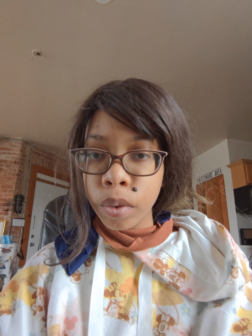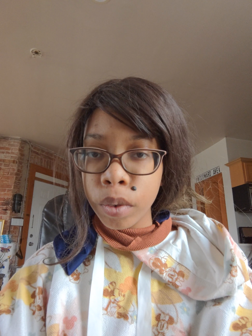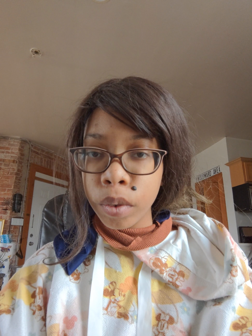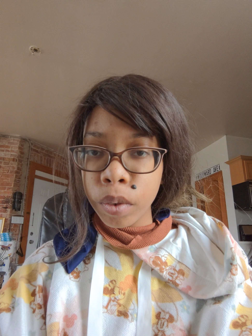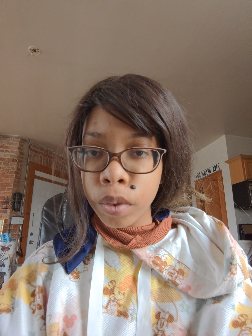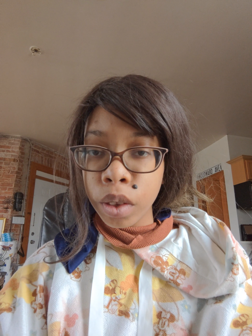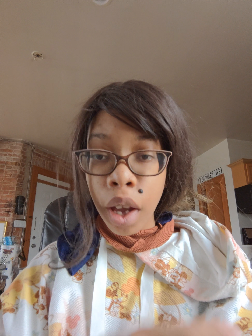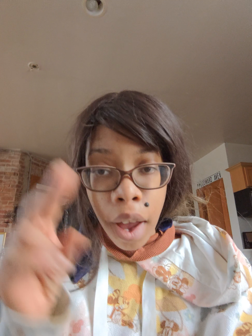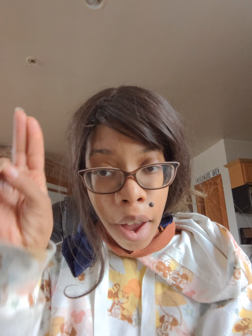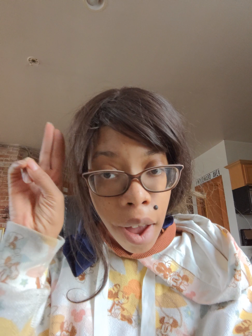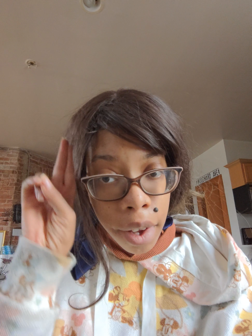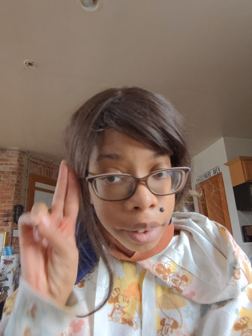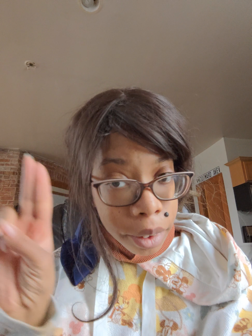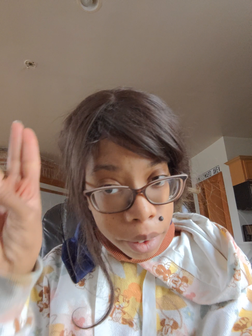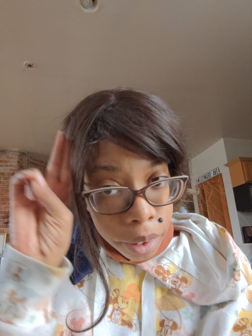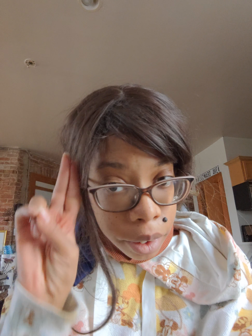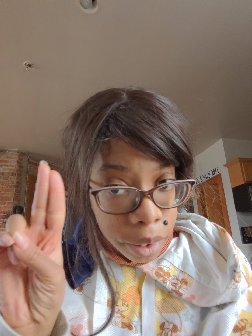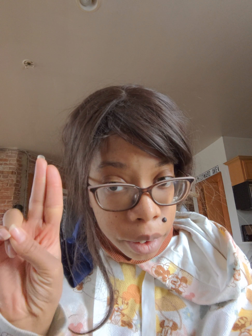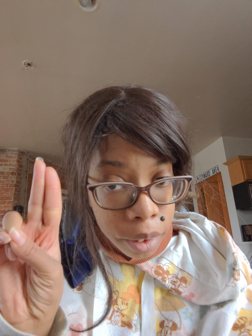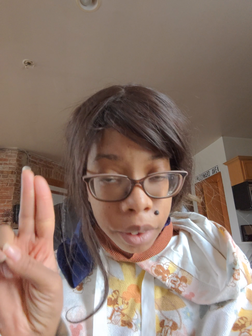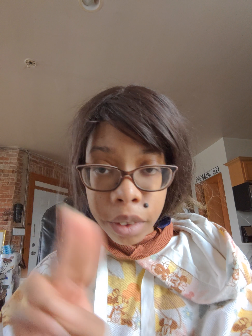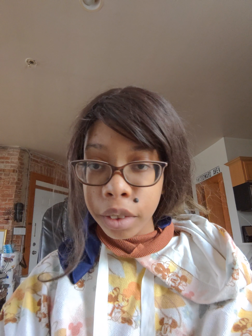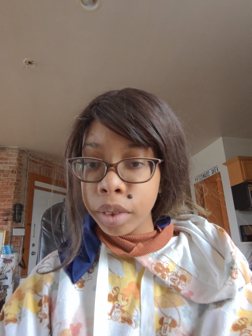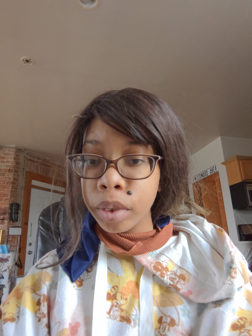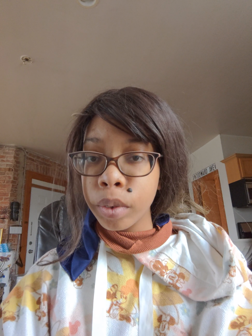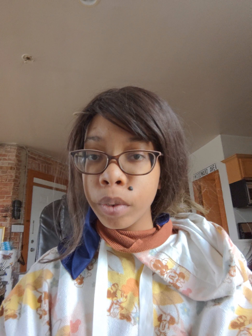uncle